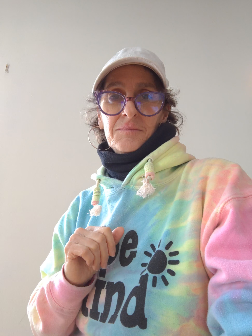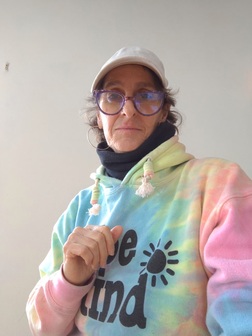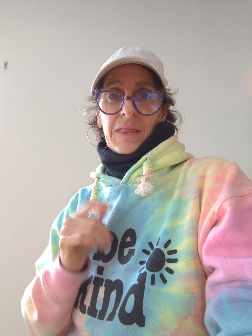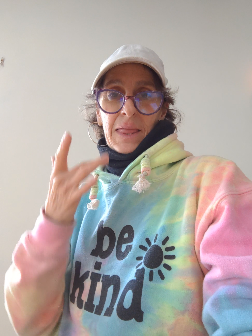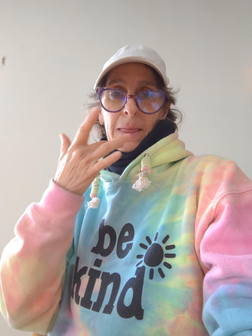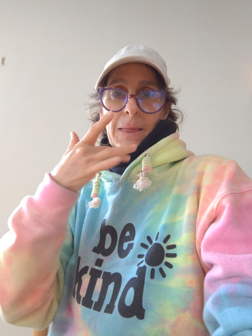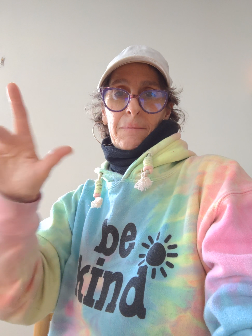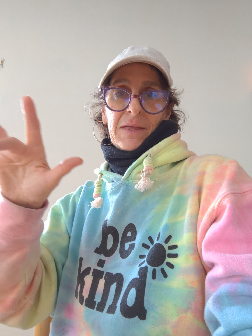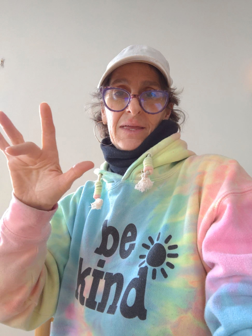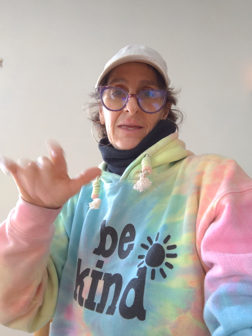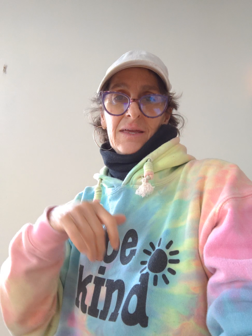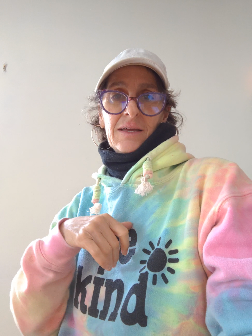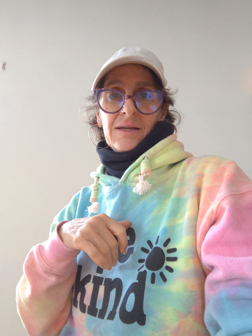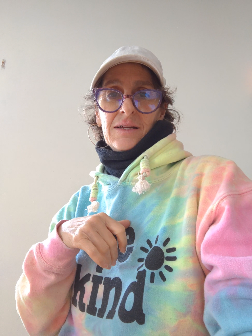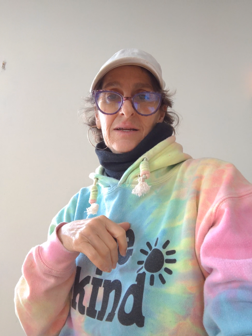empty